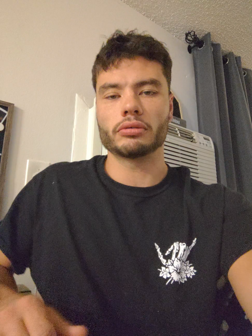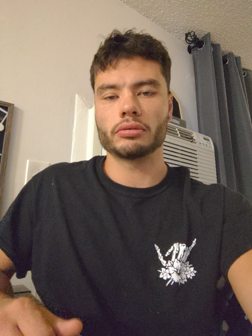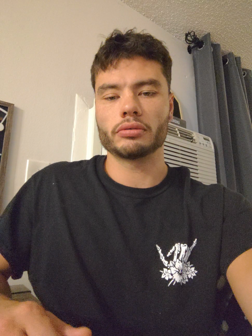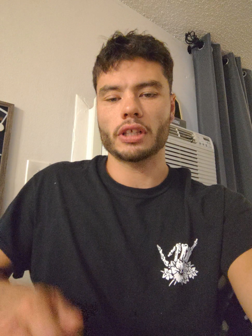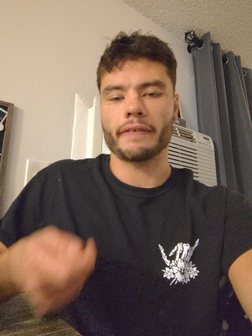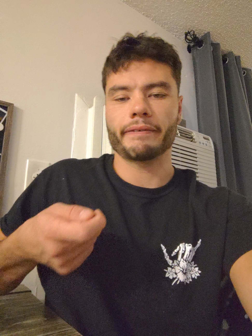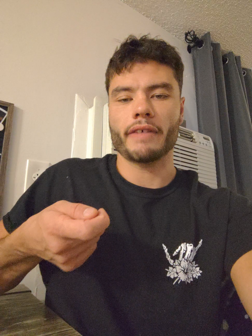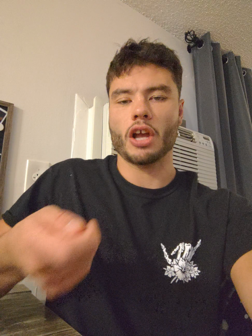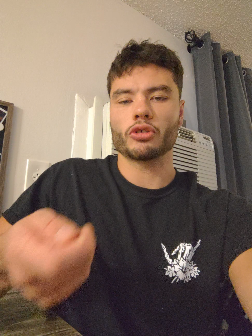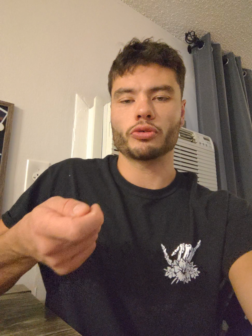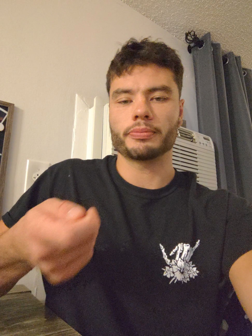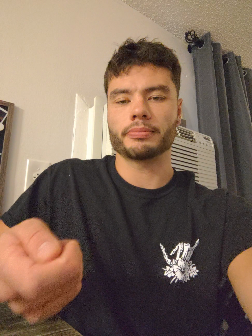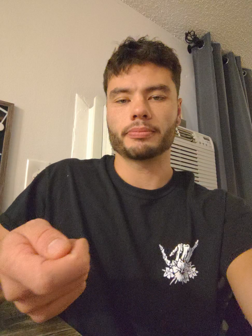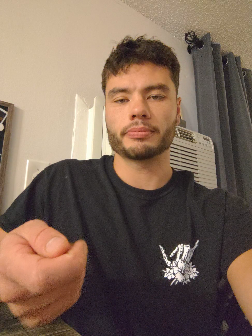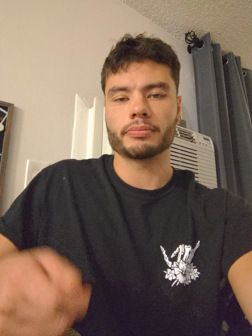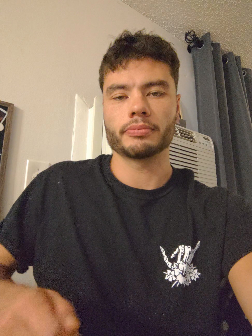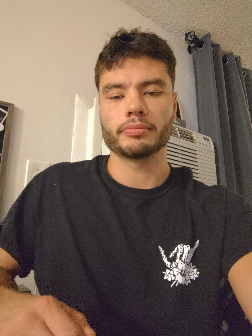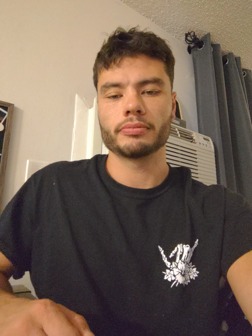vacuum